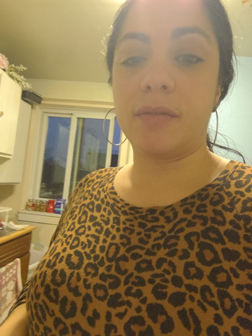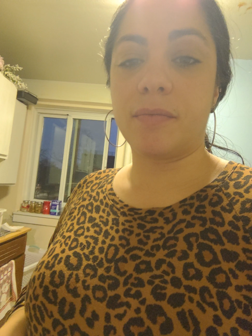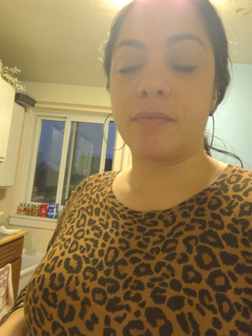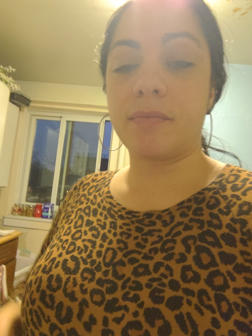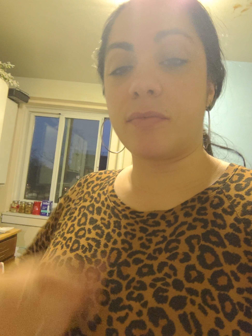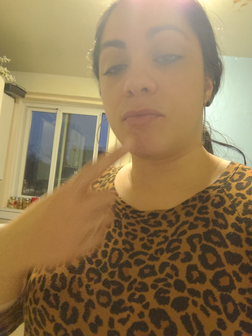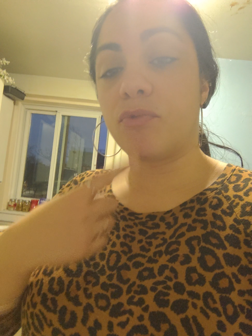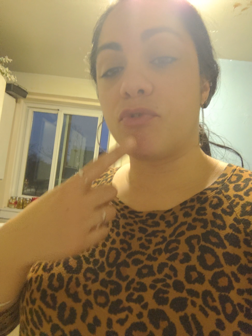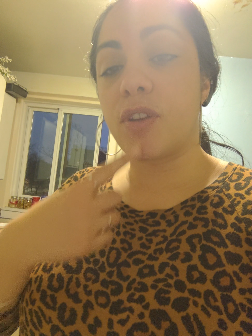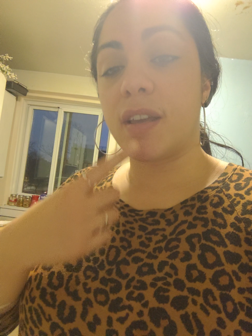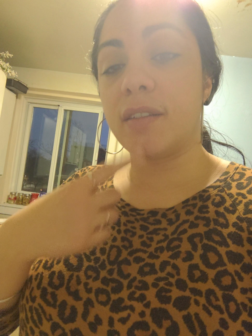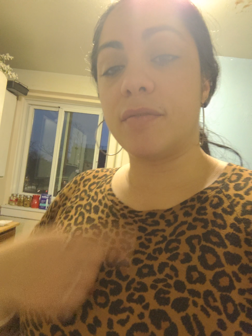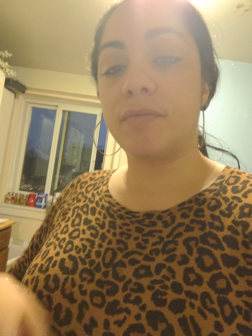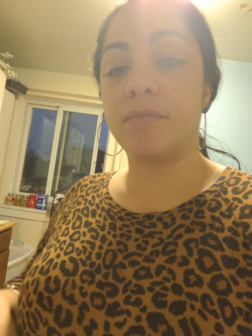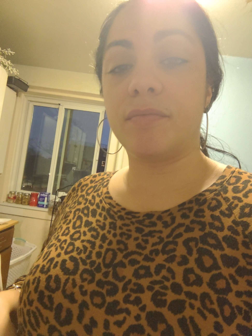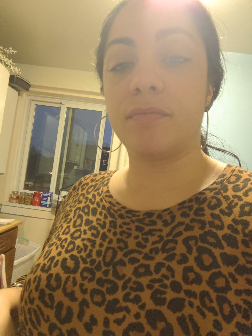red